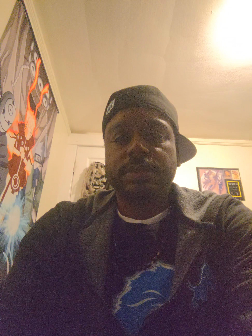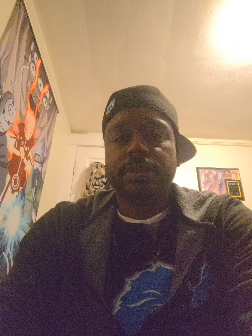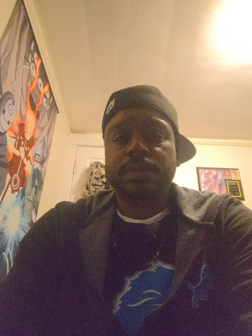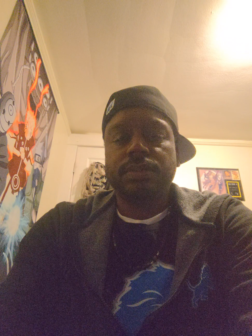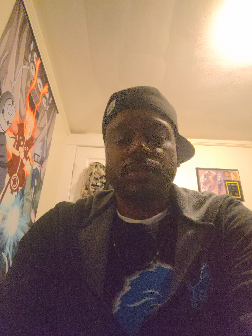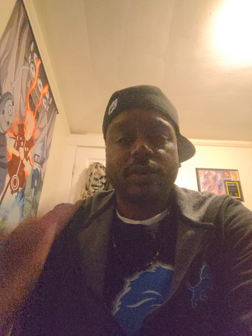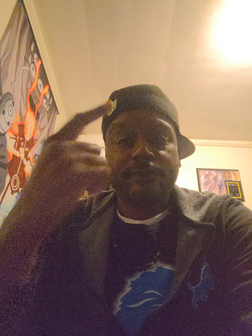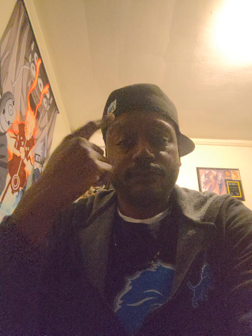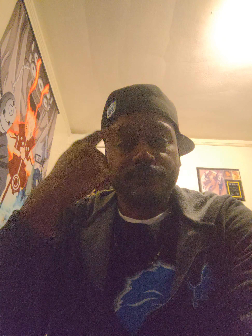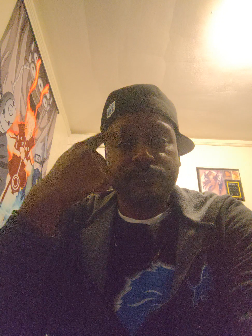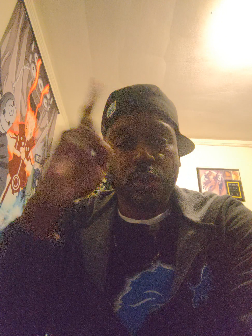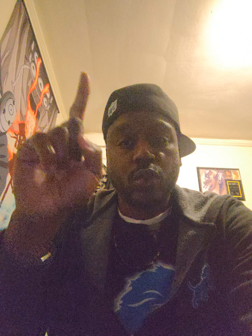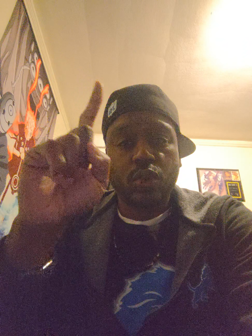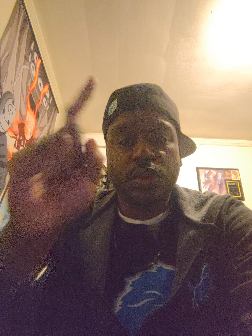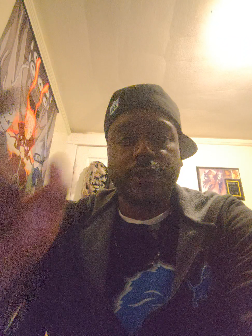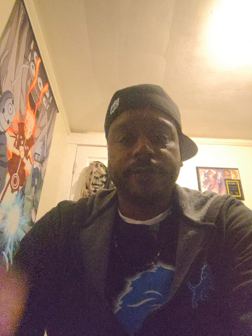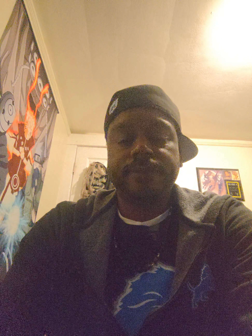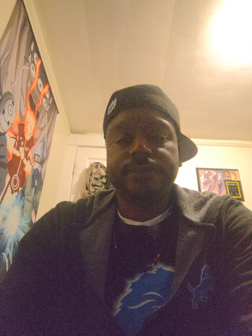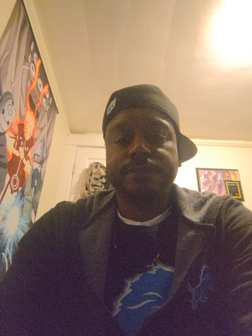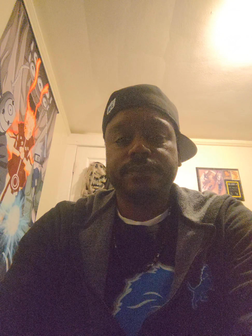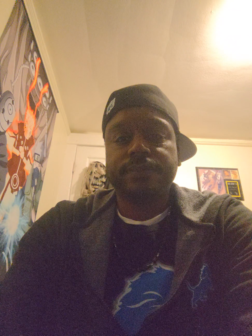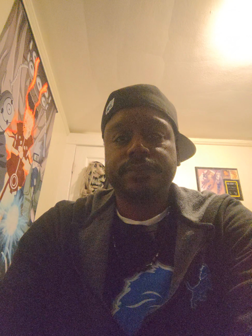for